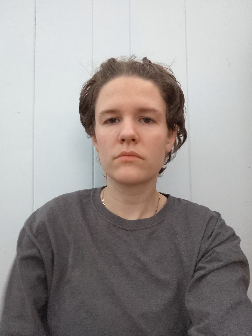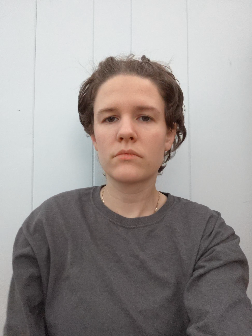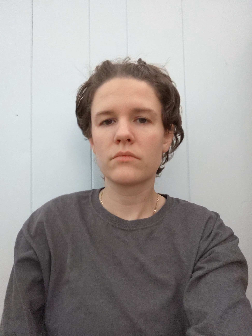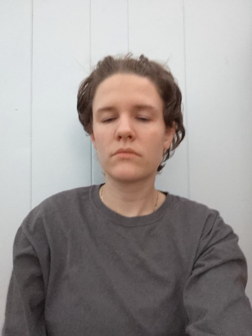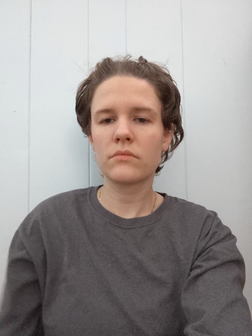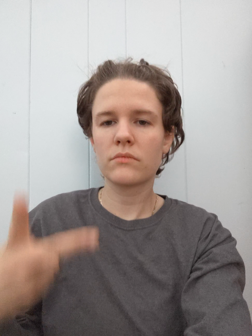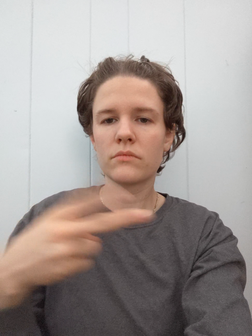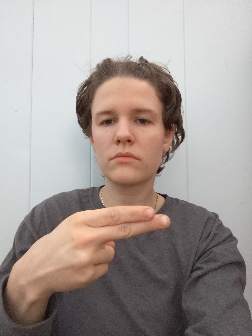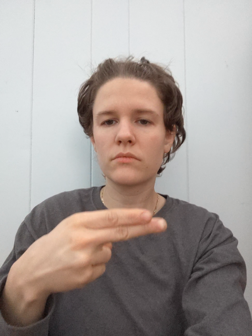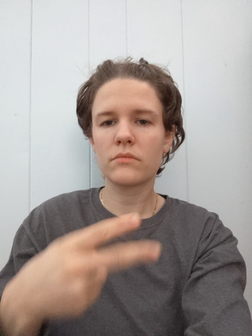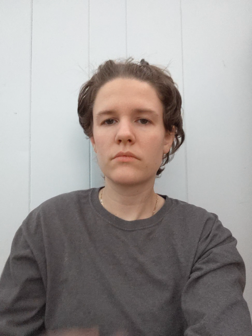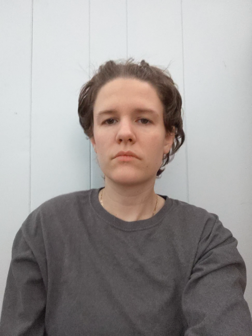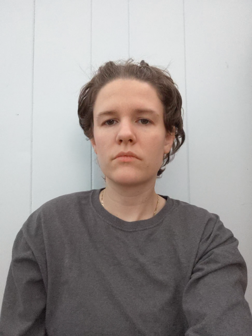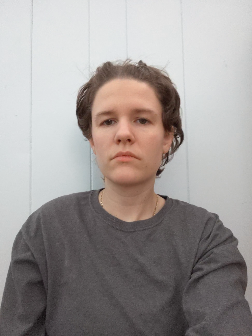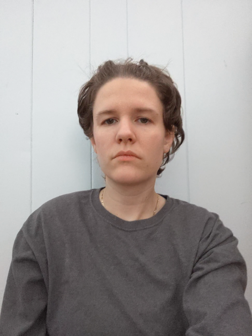cut